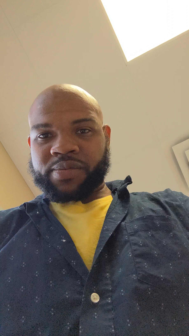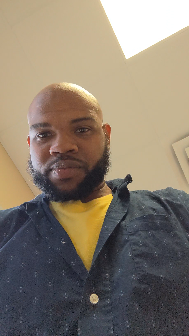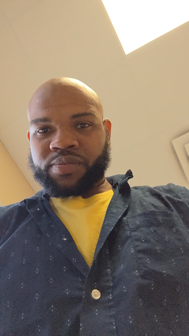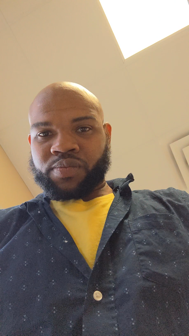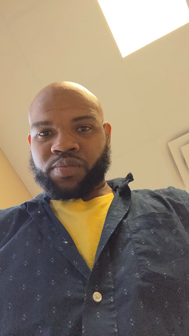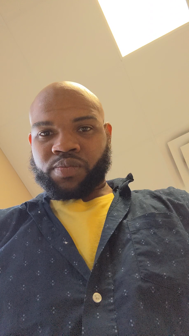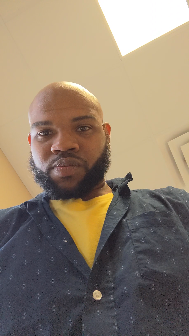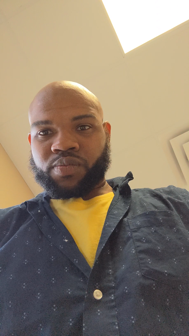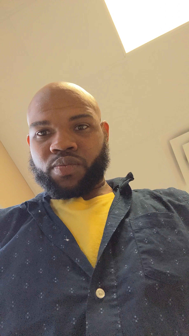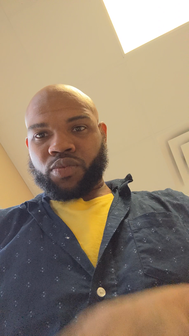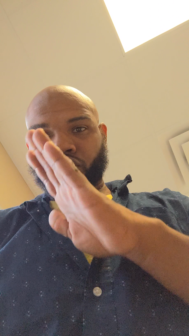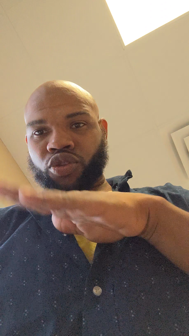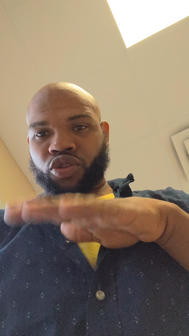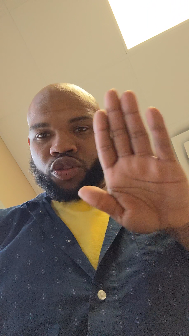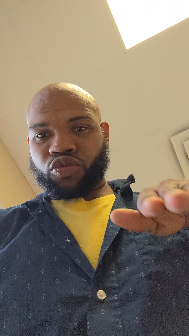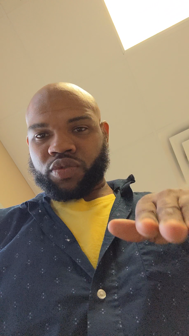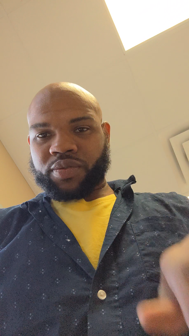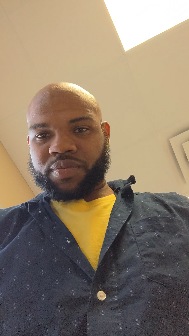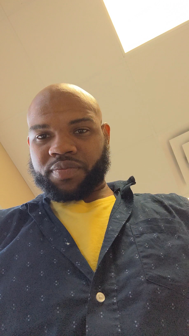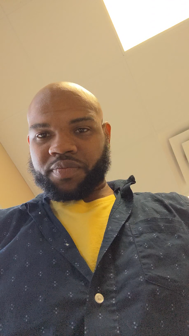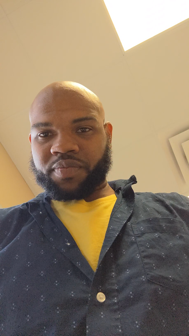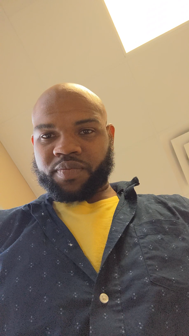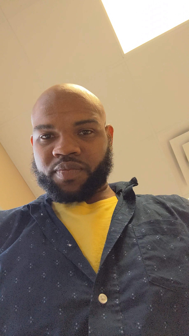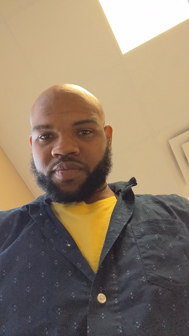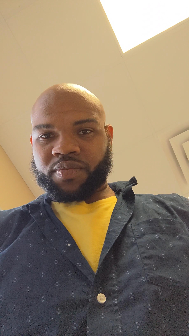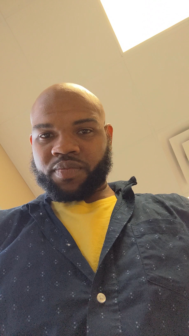children